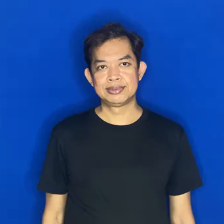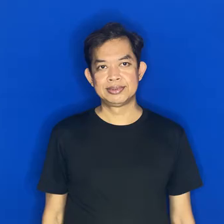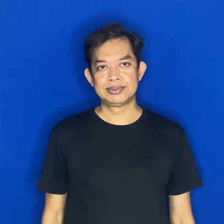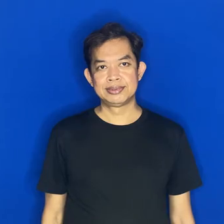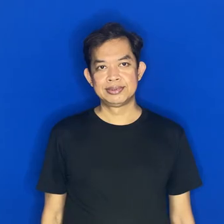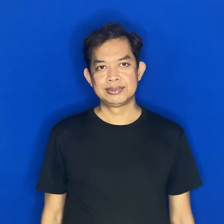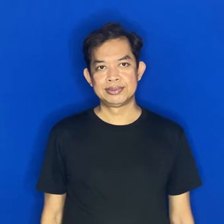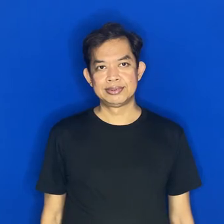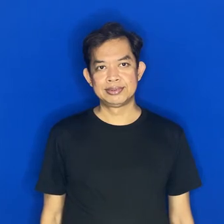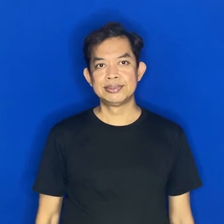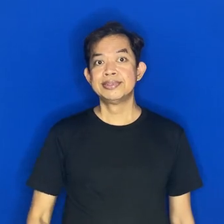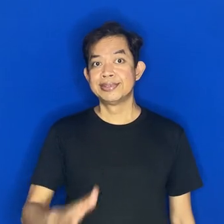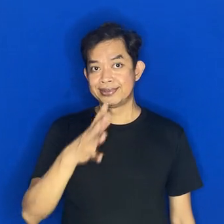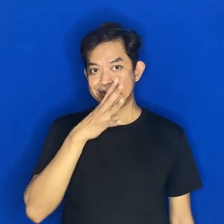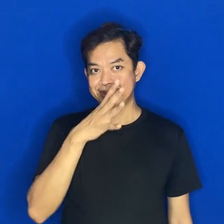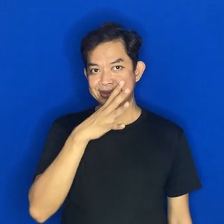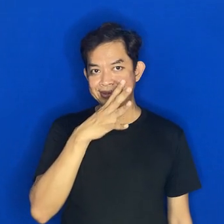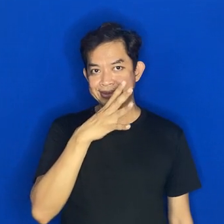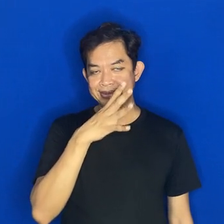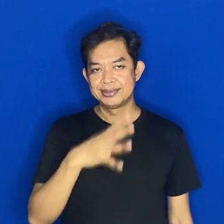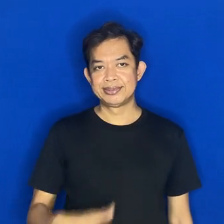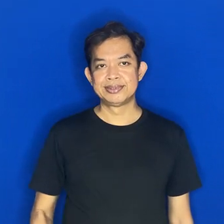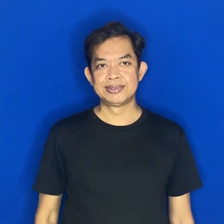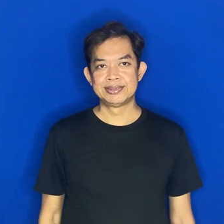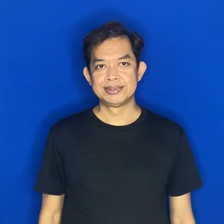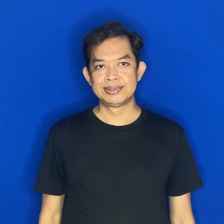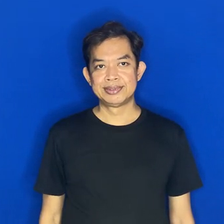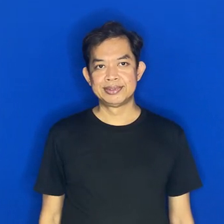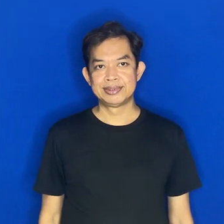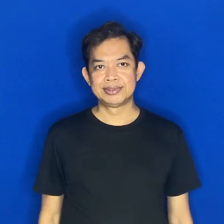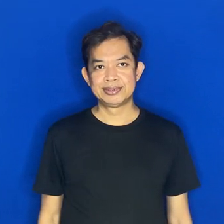mother